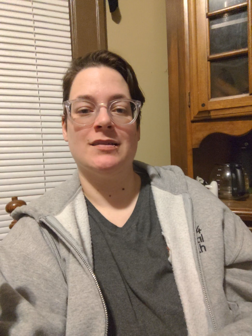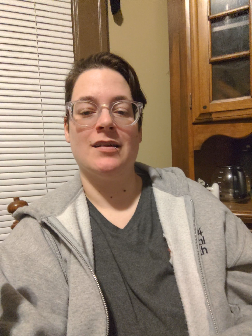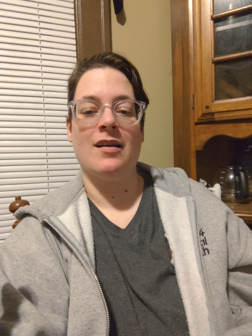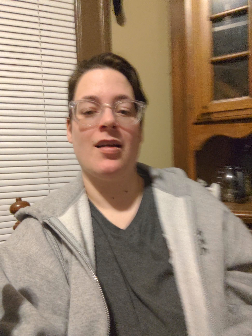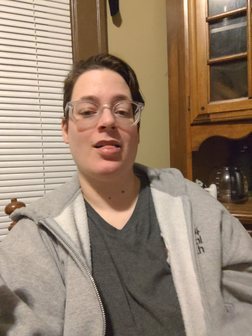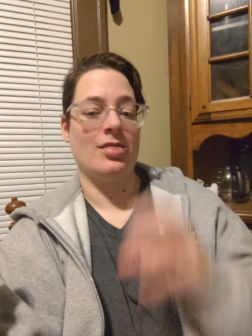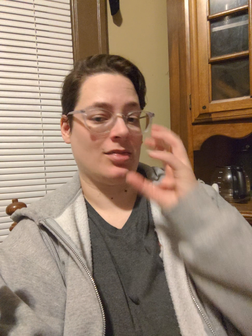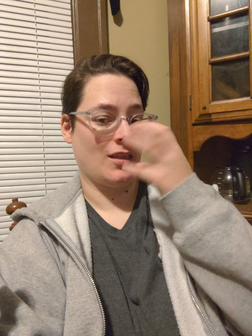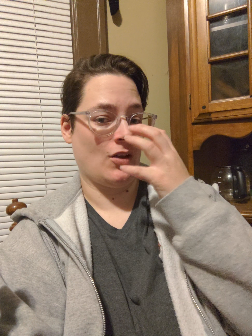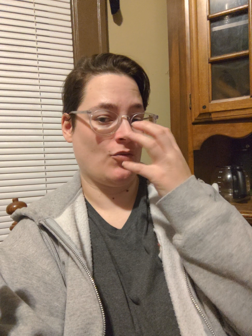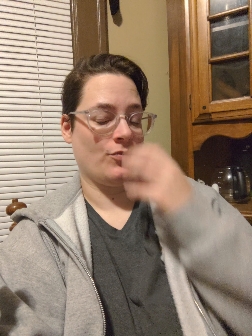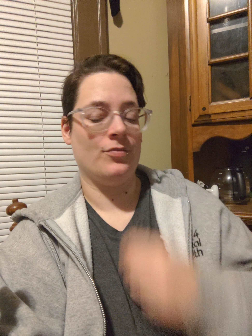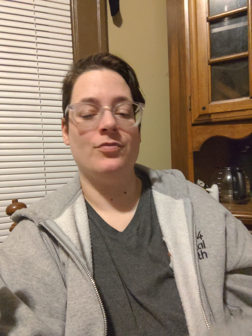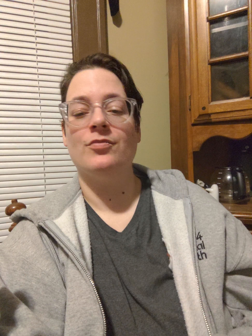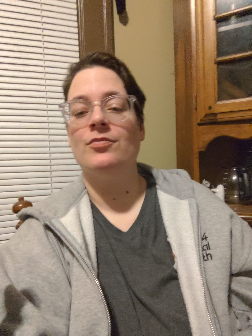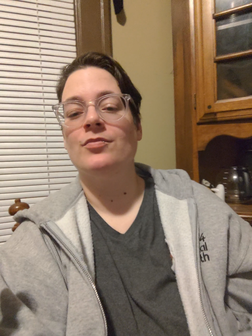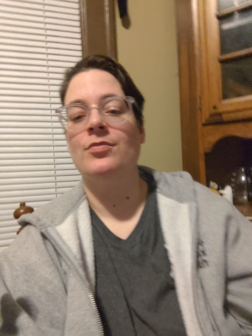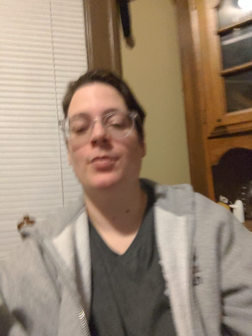clown